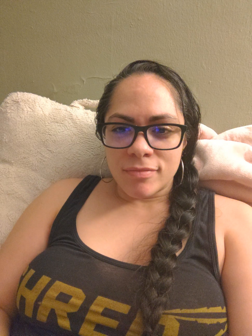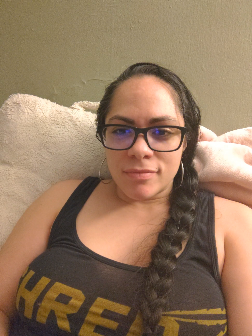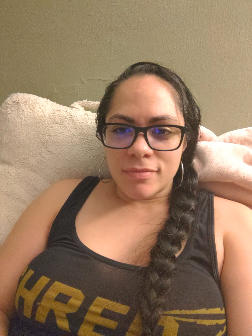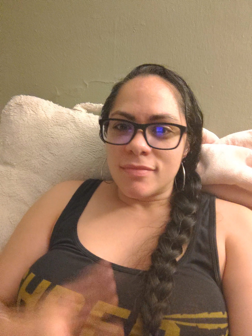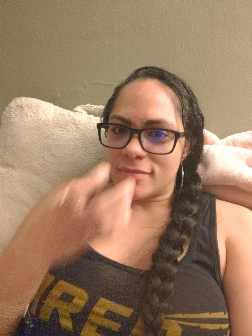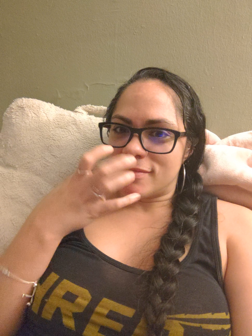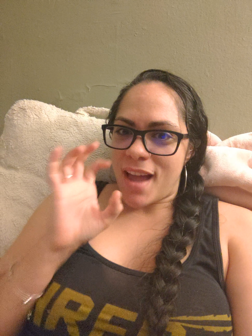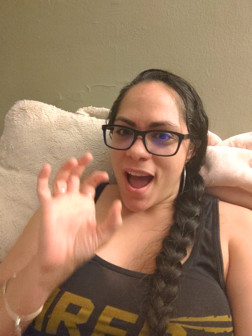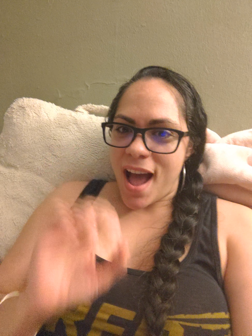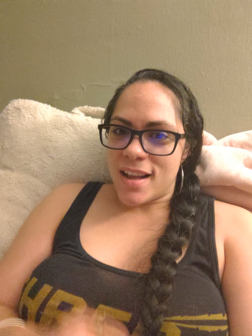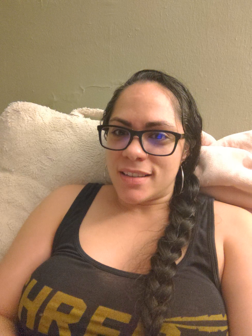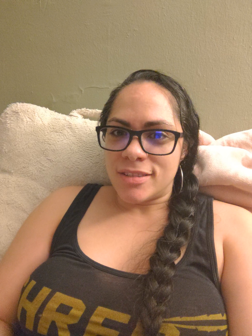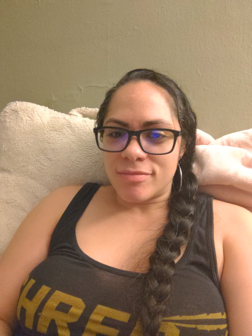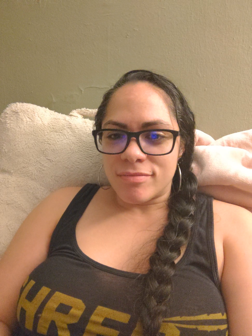hot